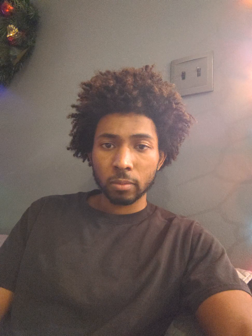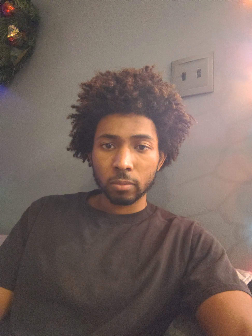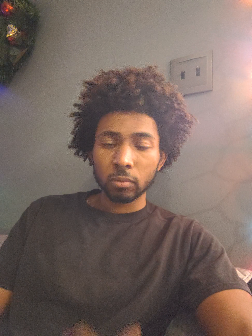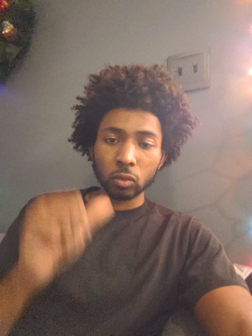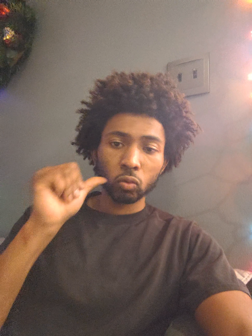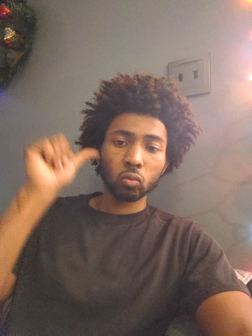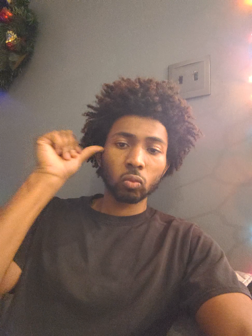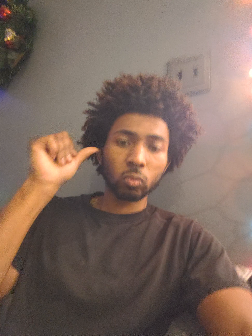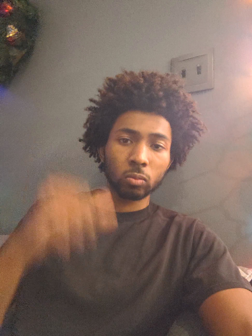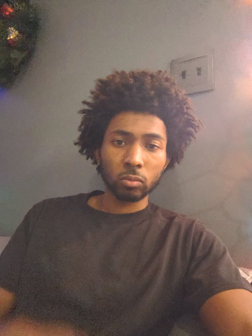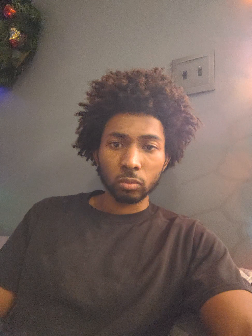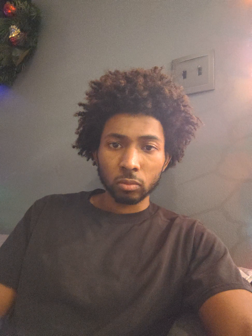yesterday